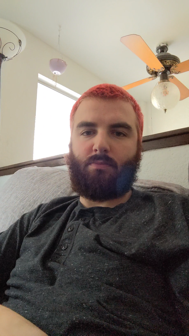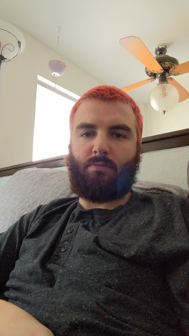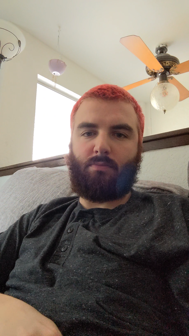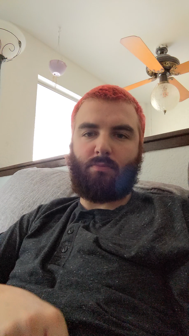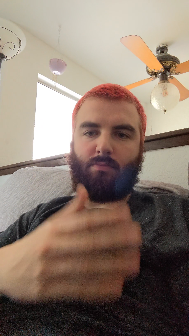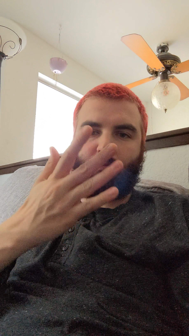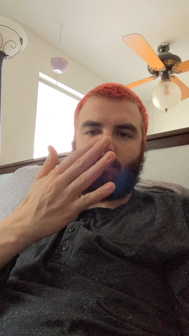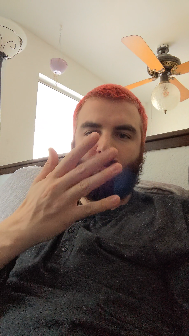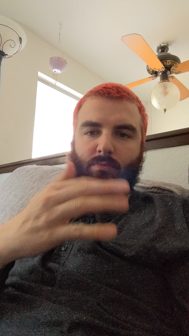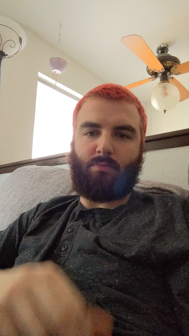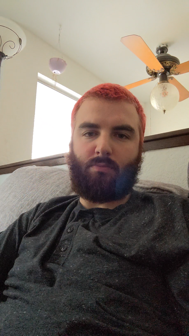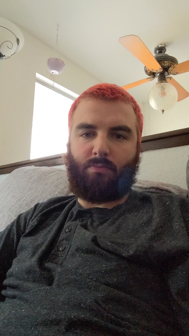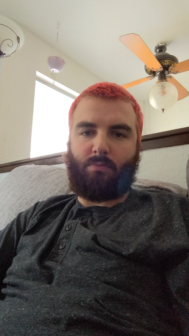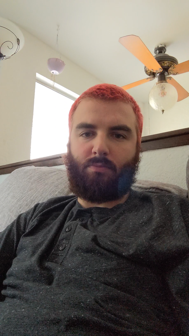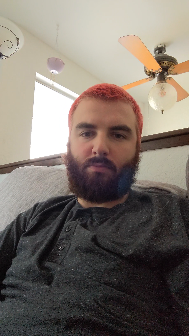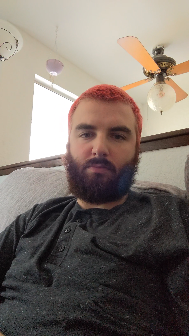hand